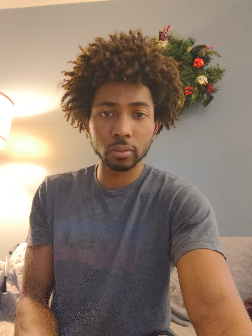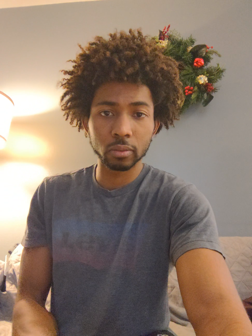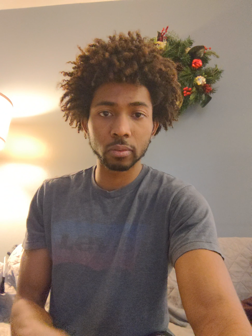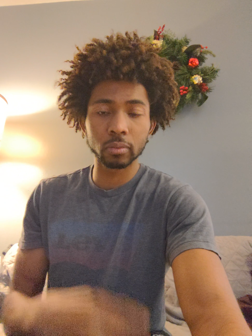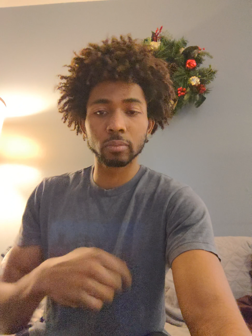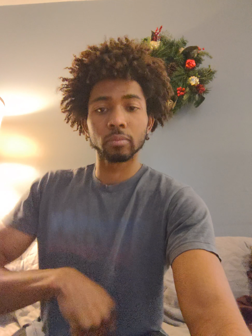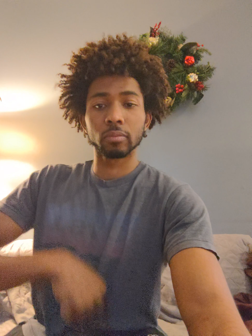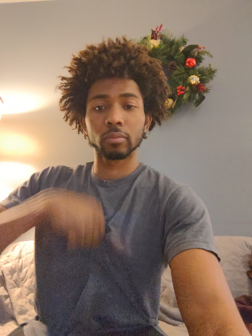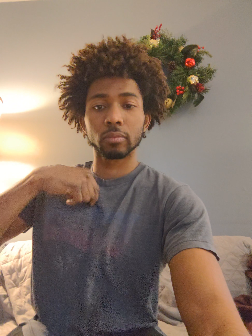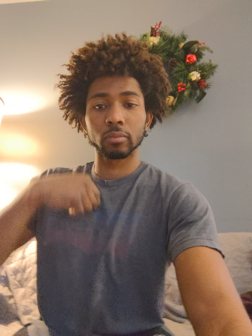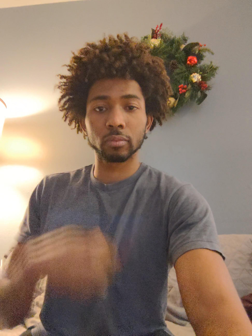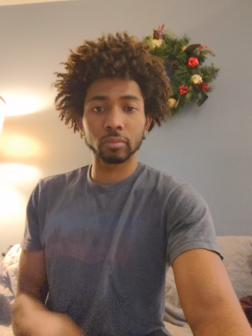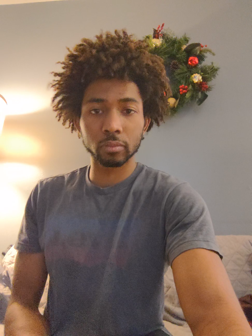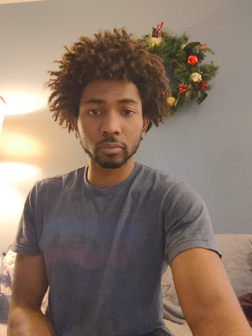zipper